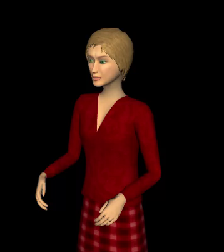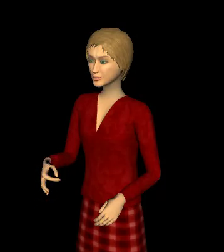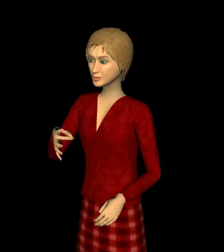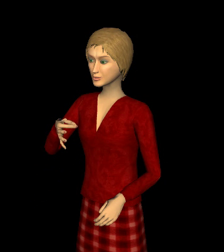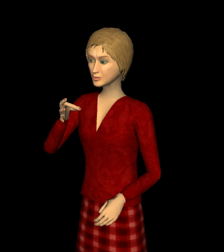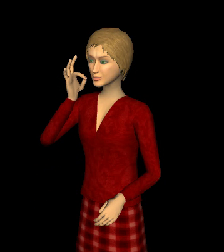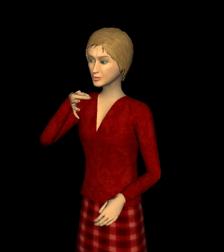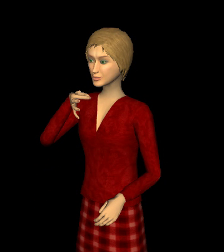فنجان